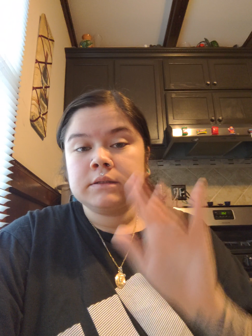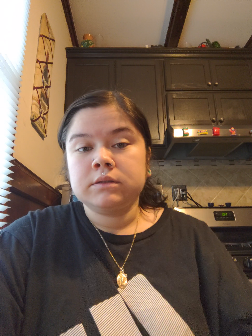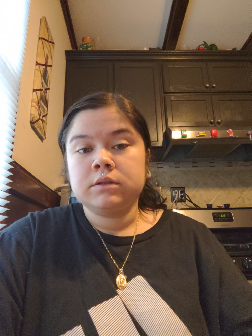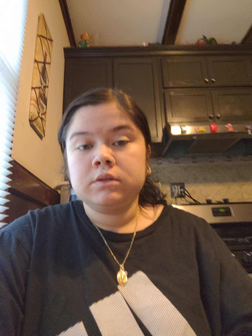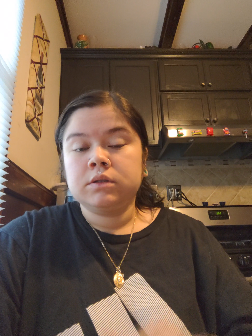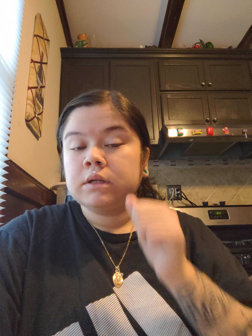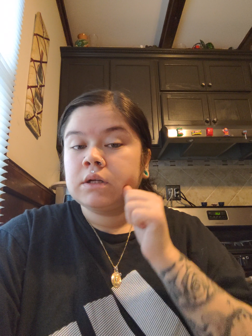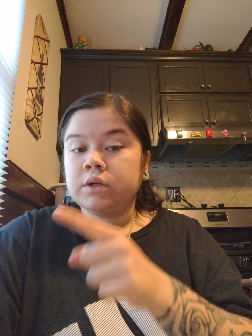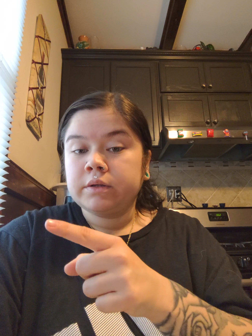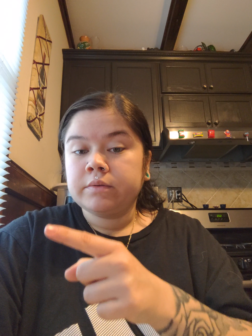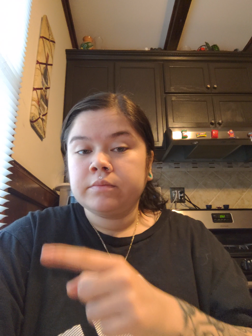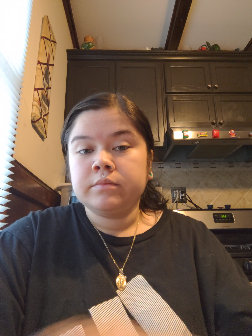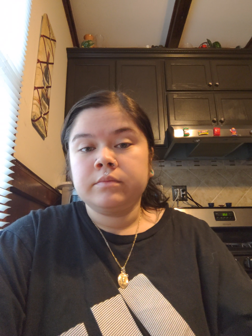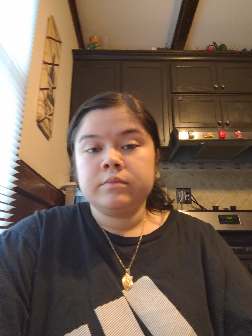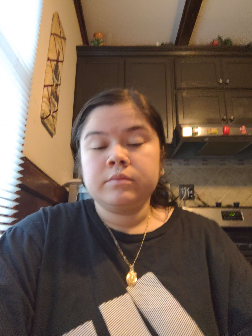he/she/it